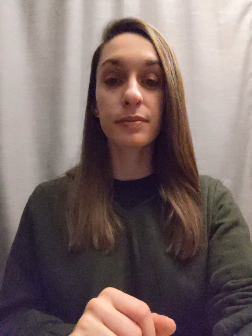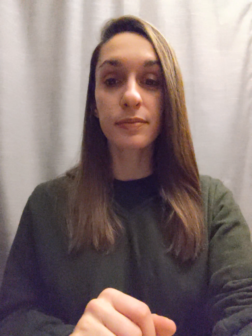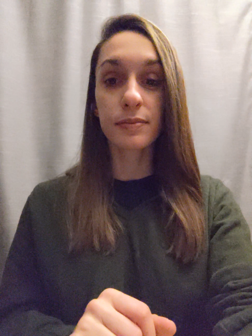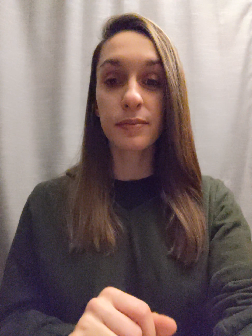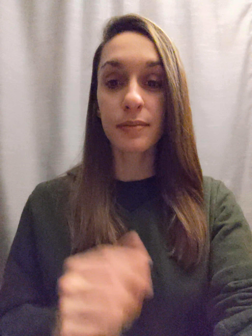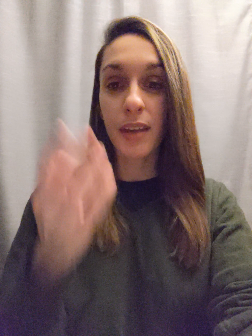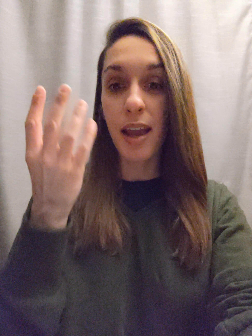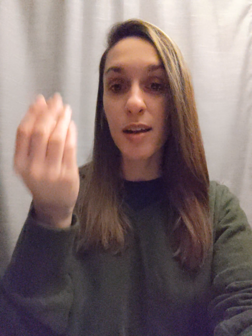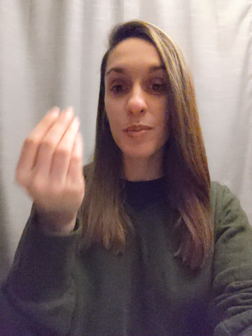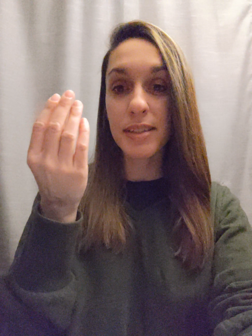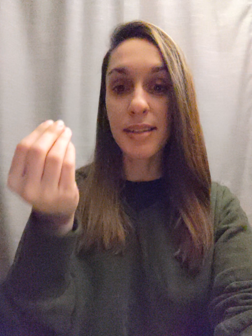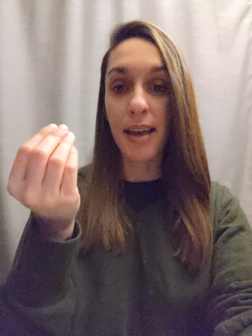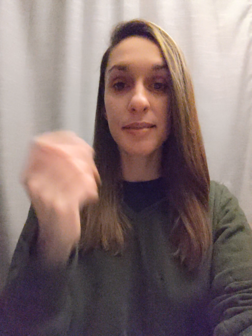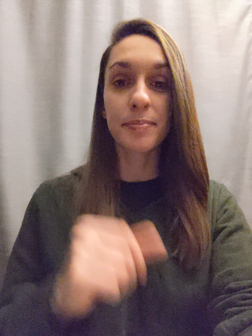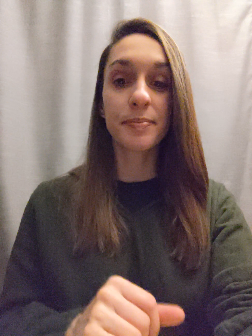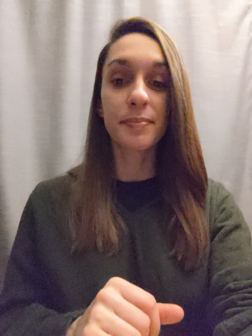outside